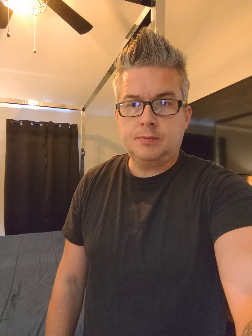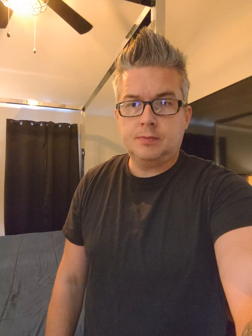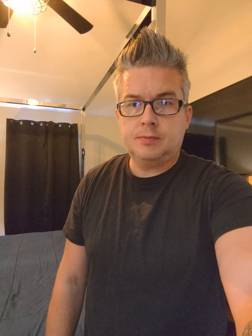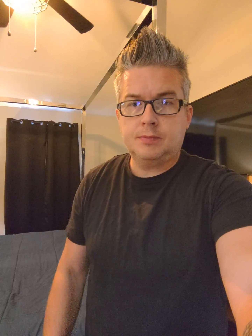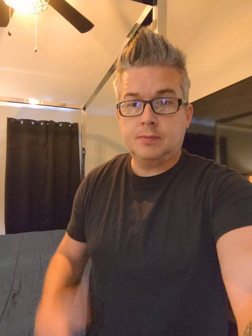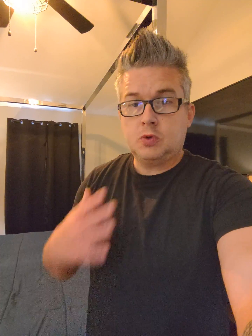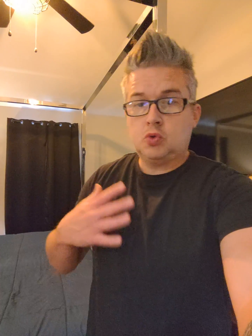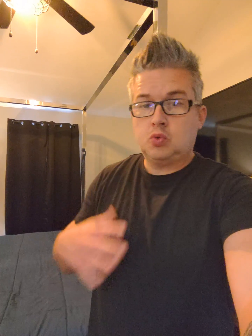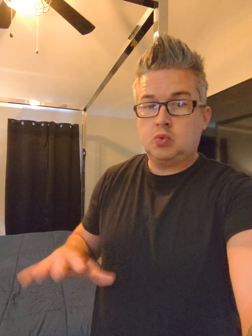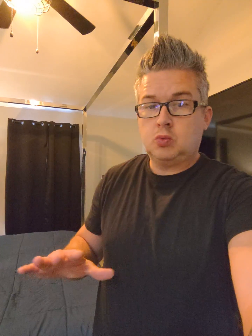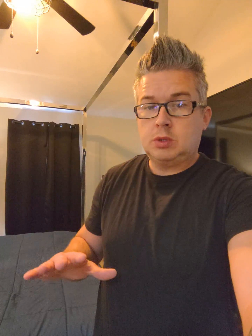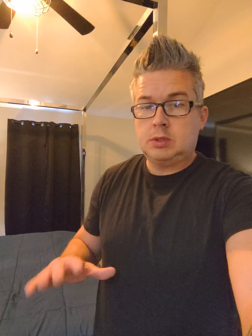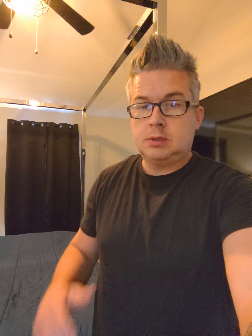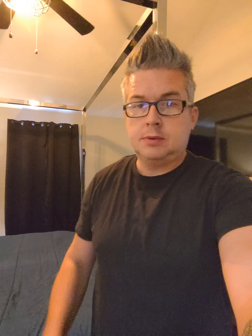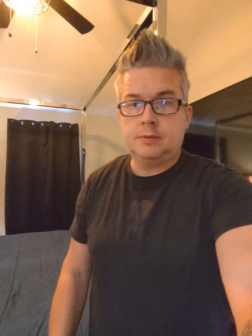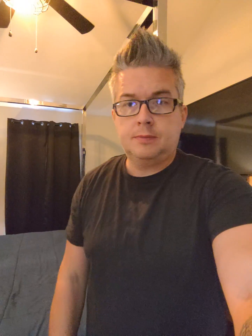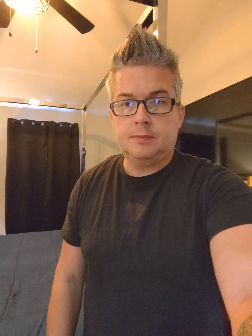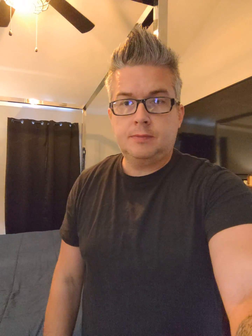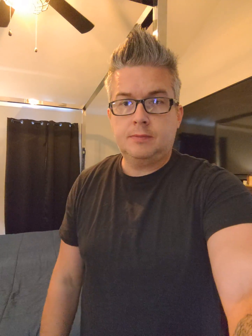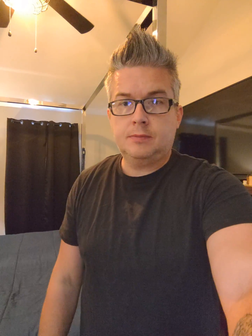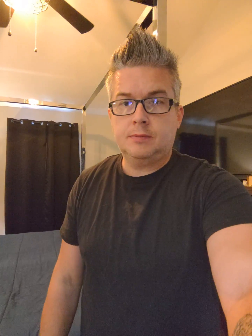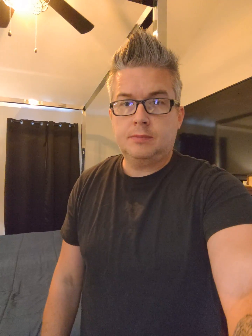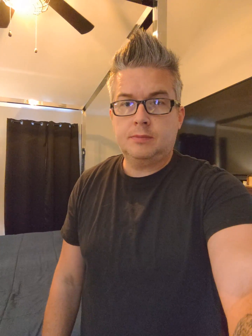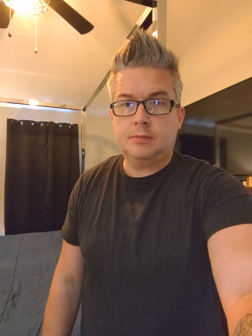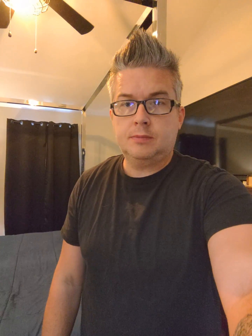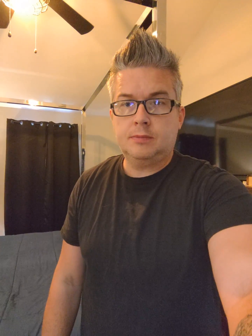dress